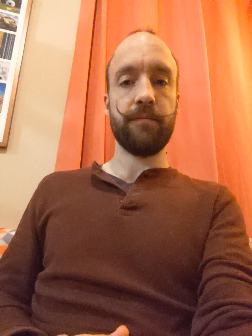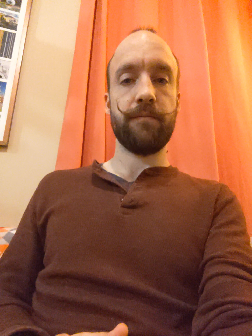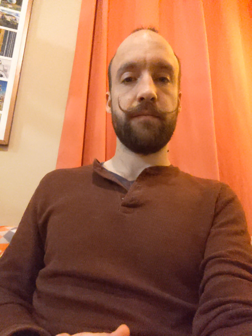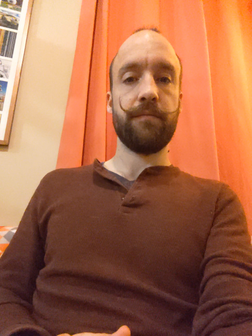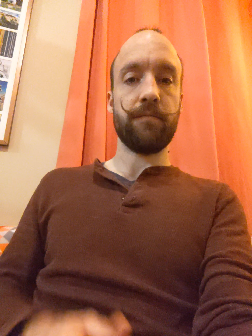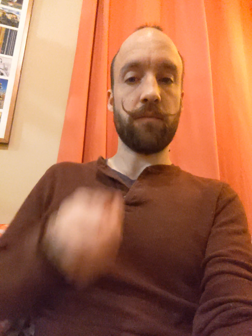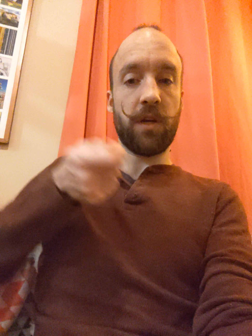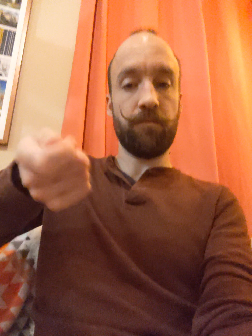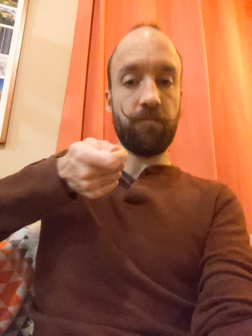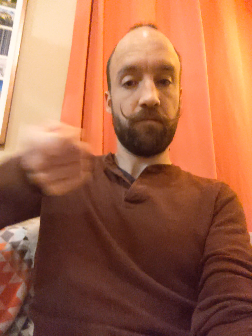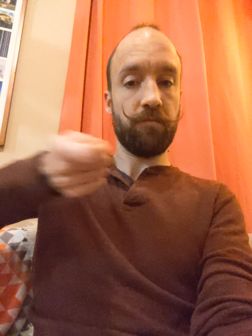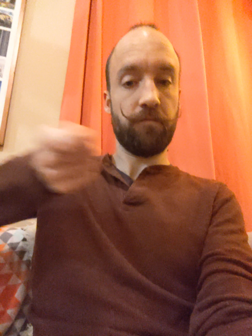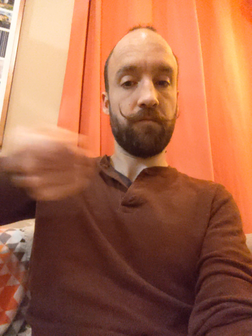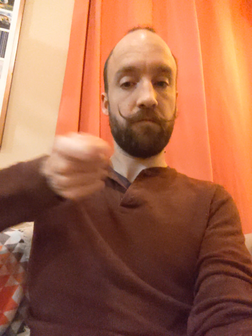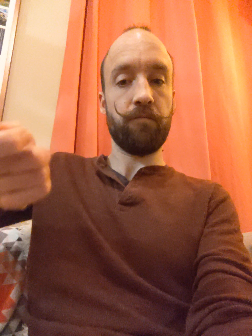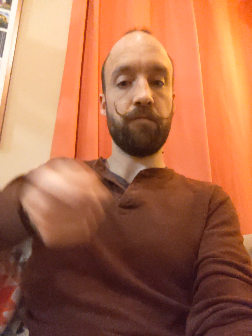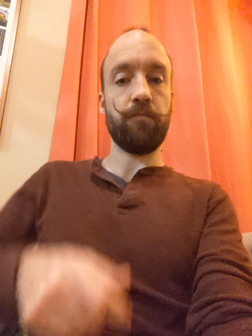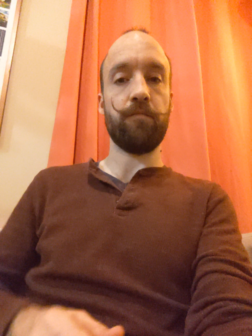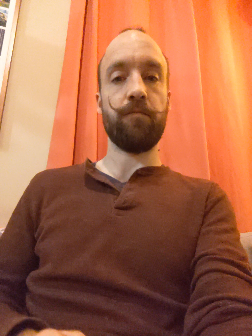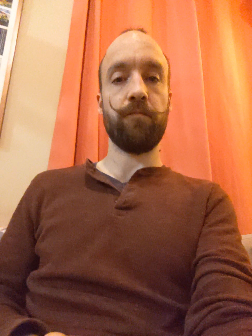vacuum